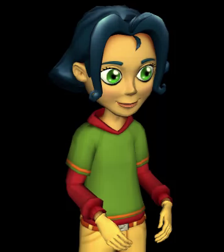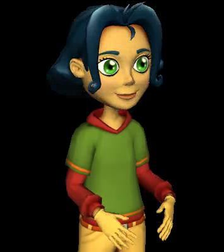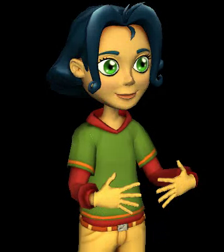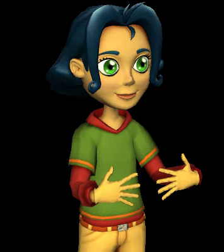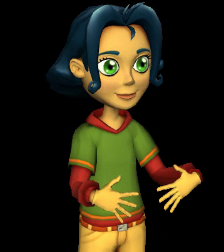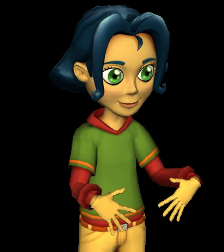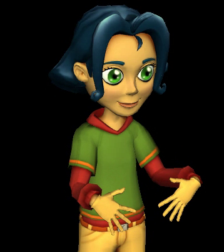تحقيق